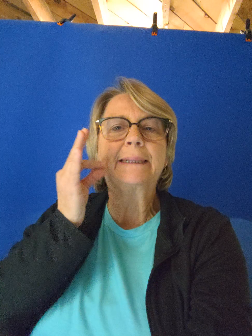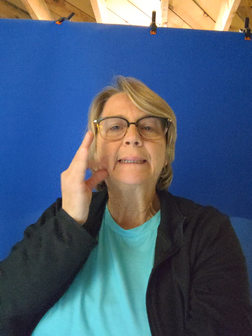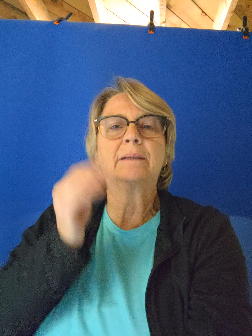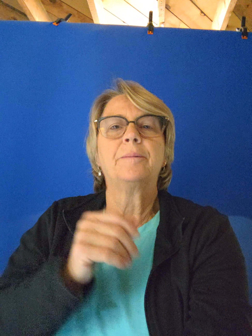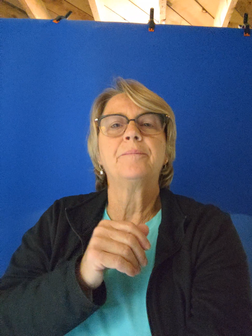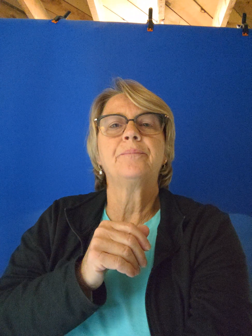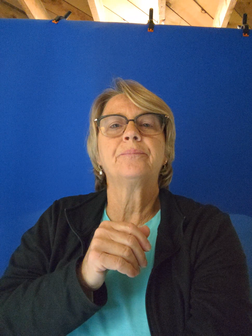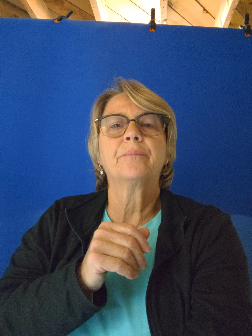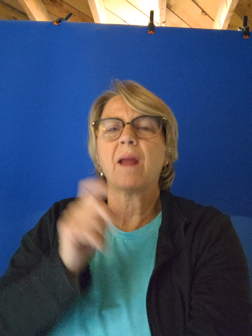kitty